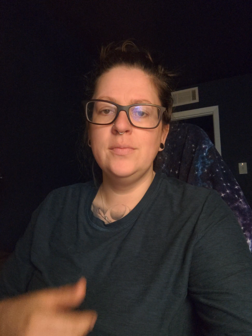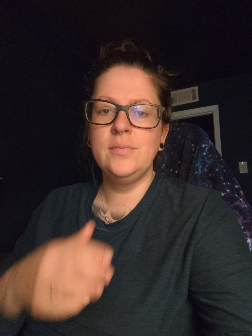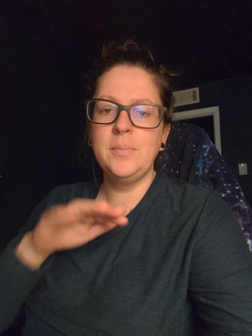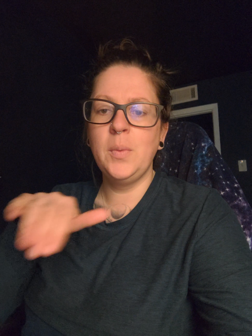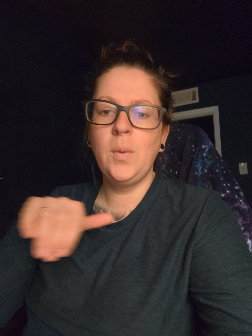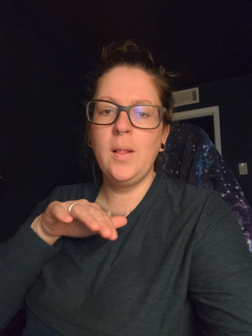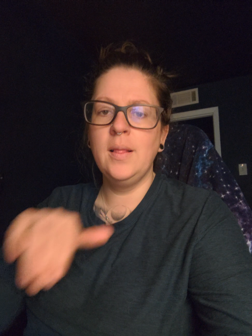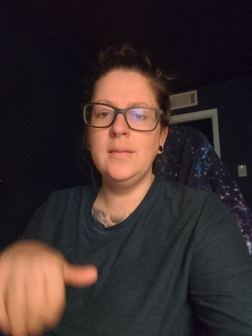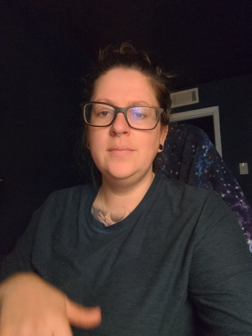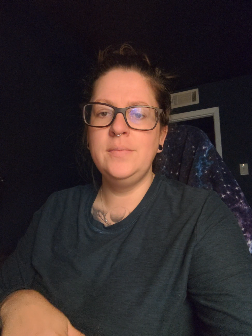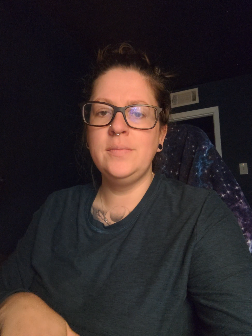pool